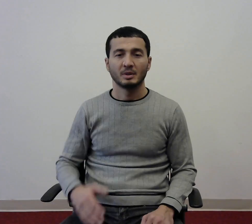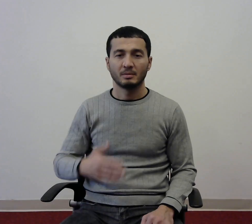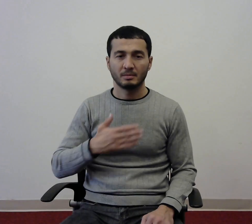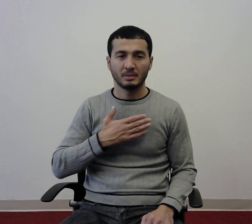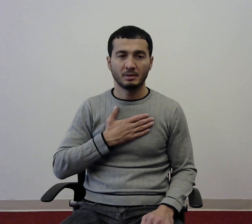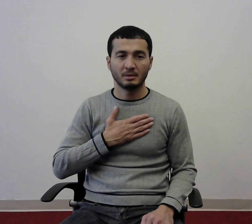mən